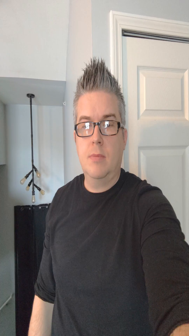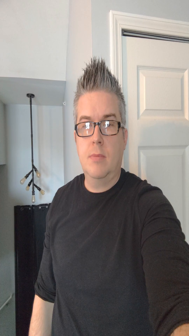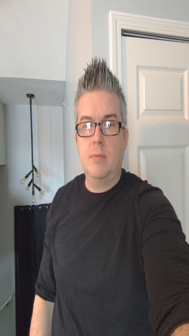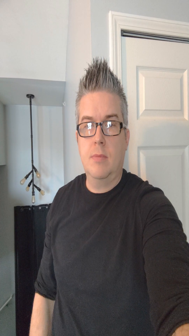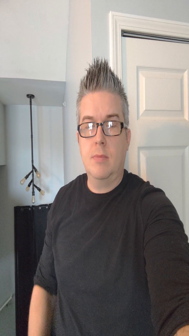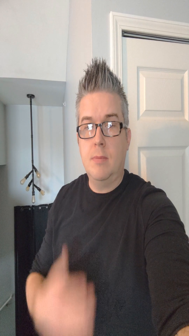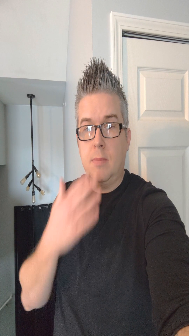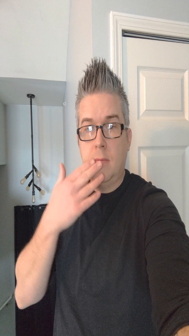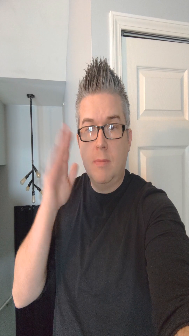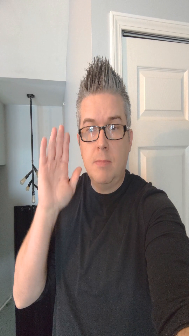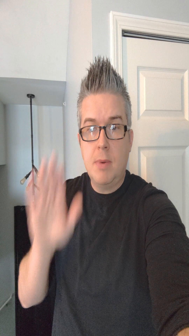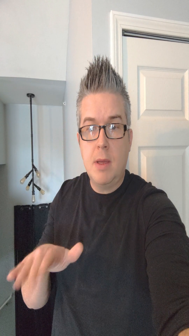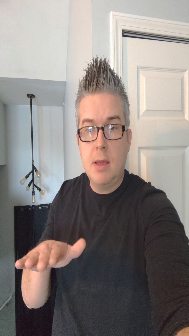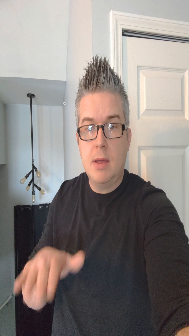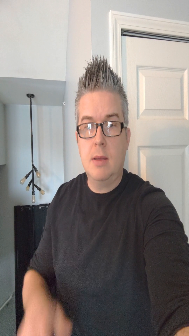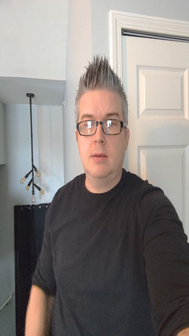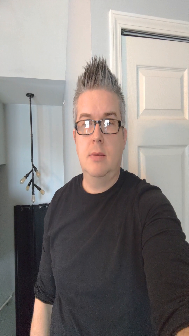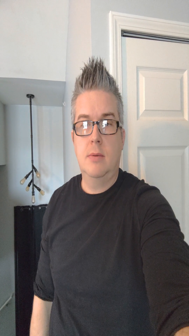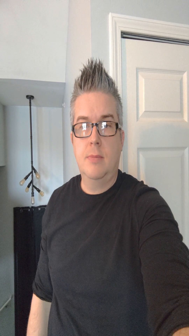bad